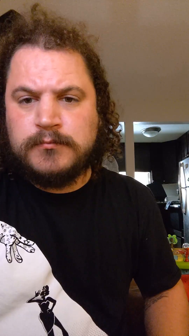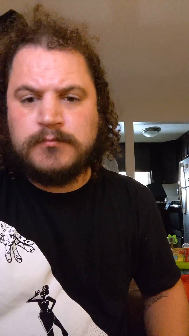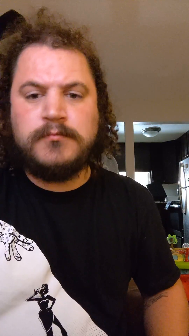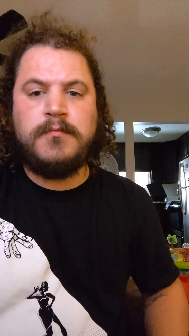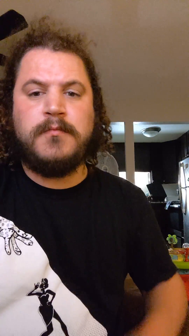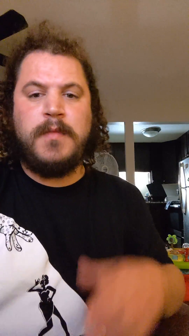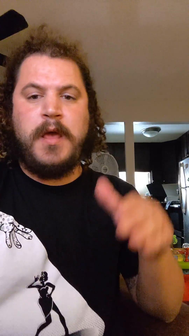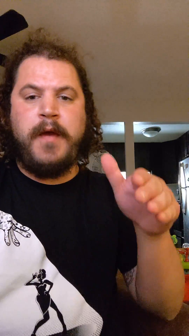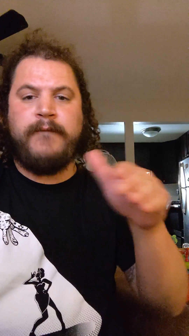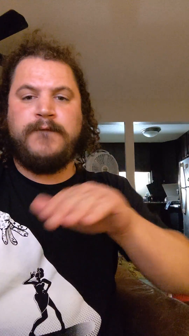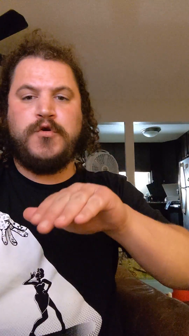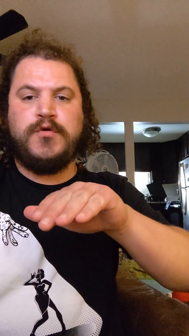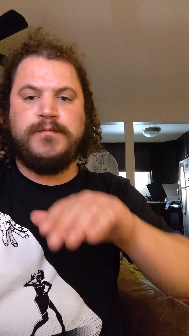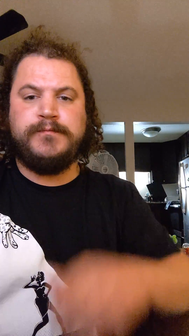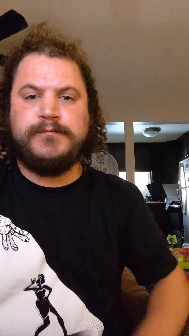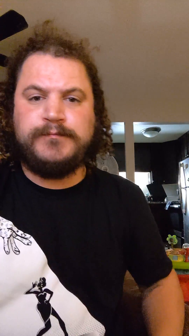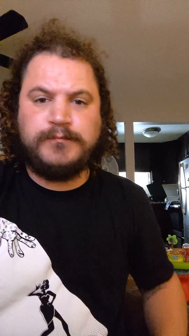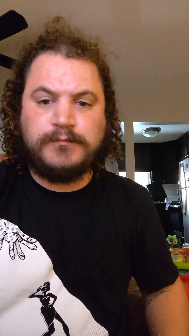cover